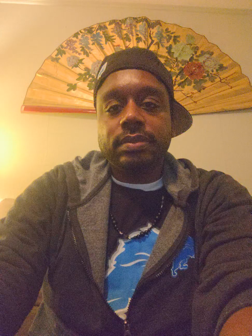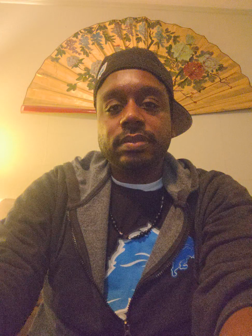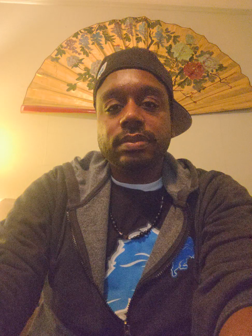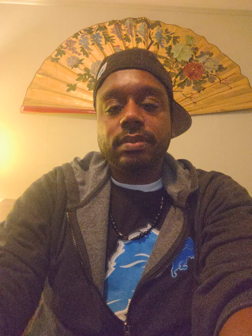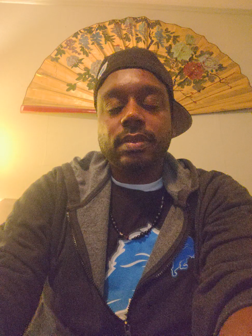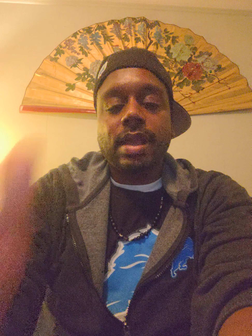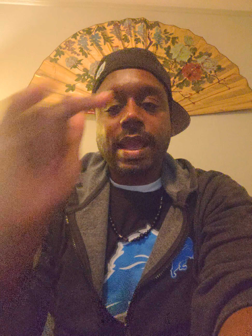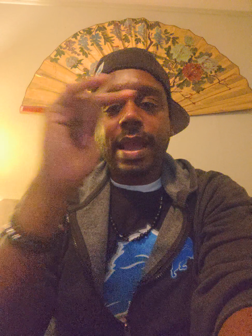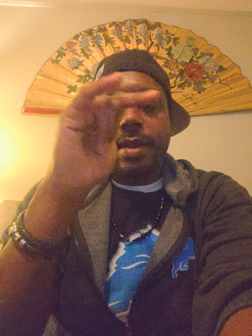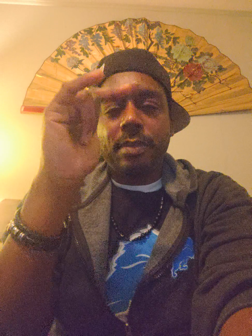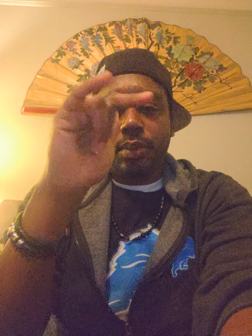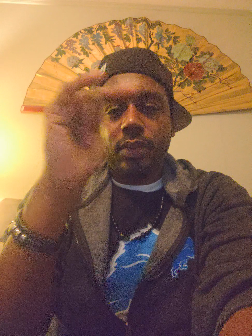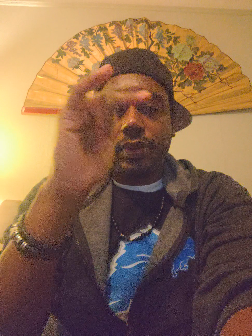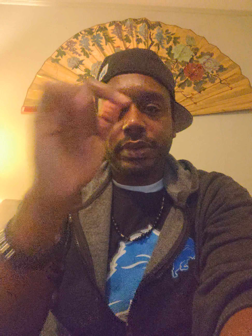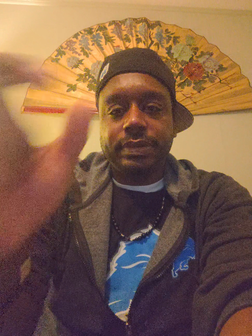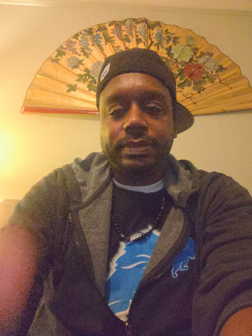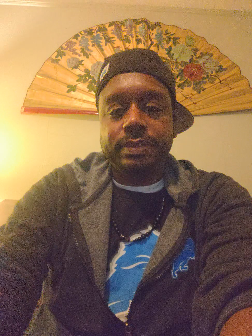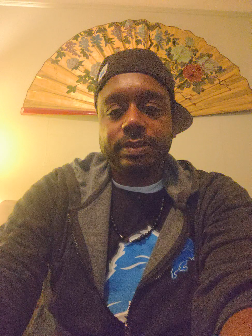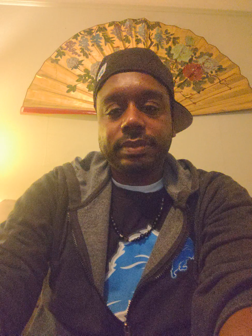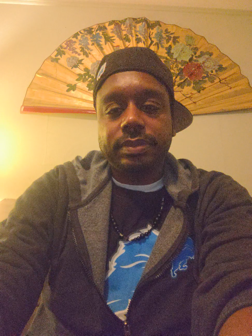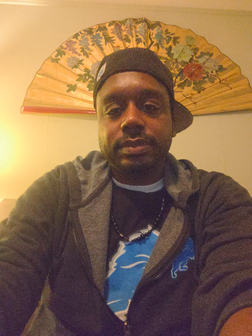airplane